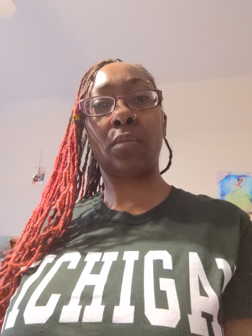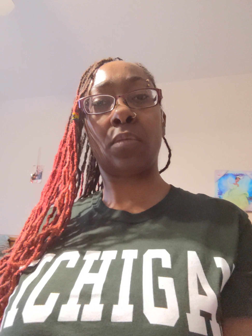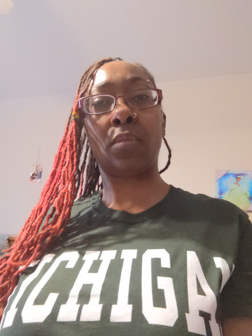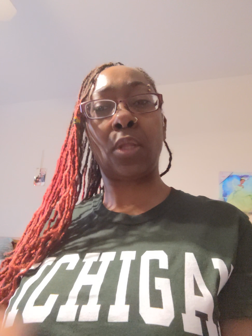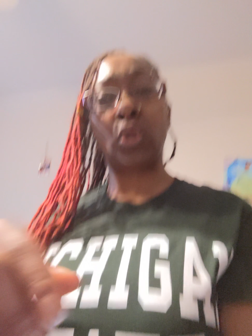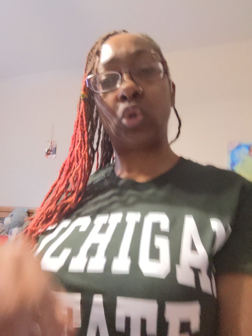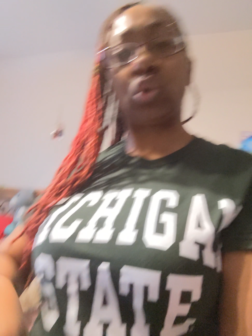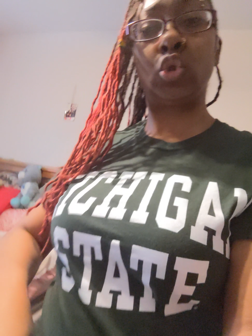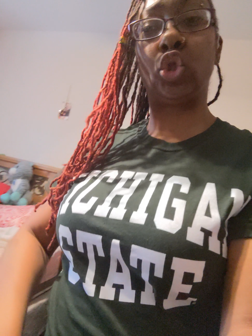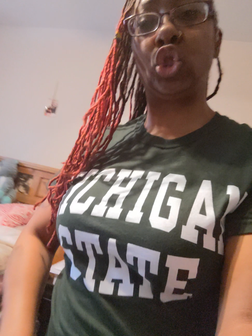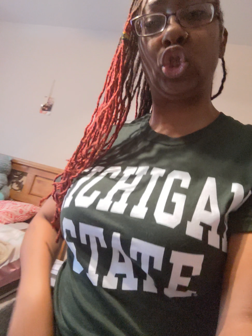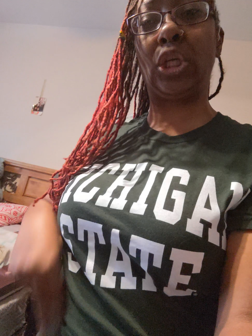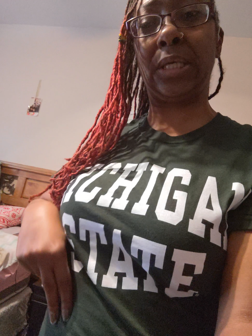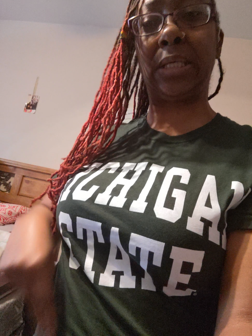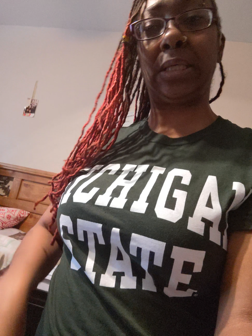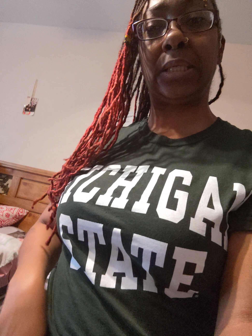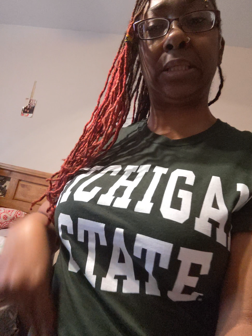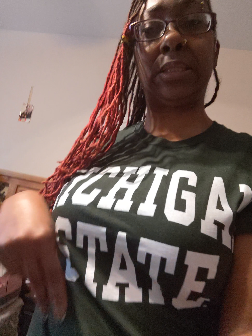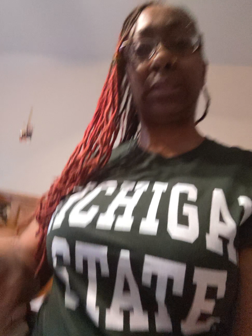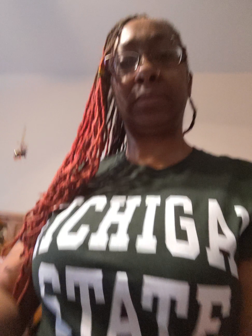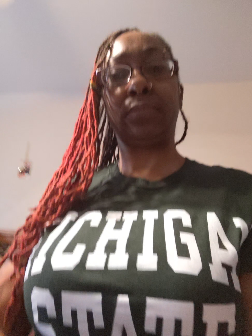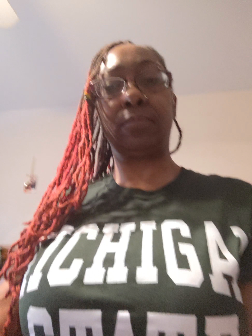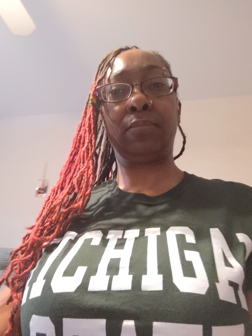jeans